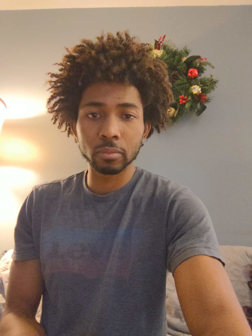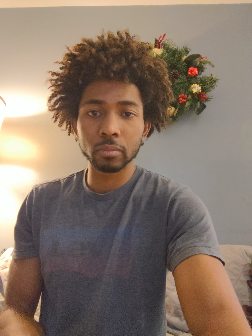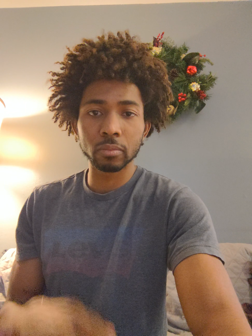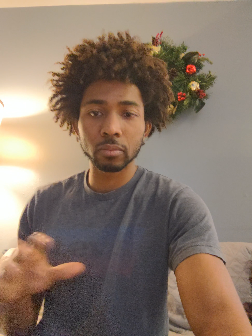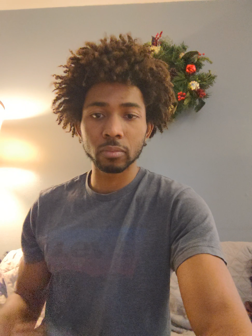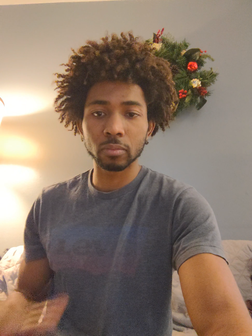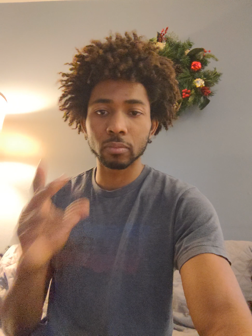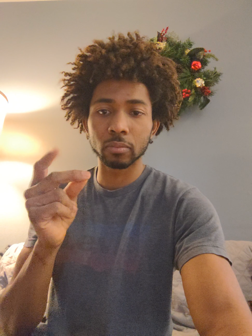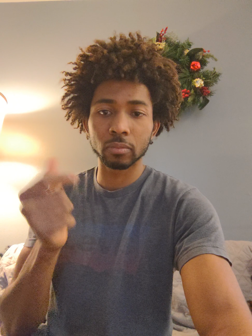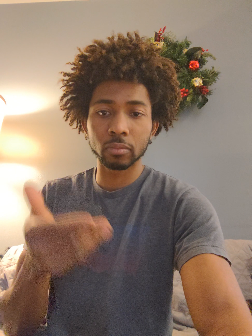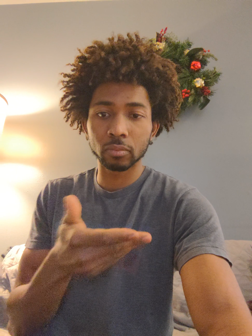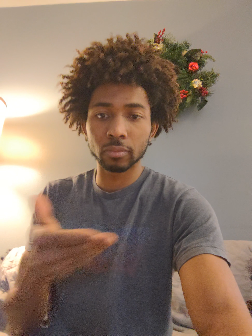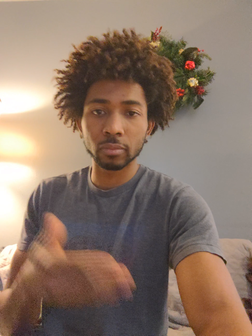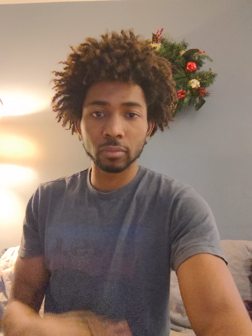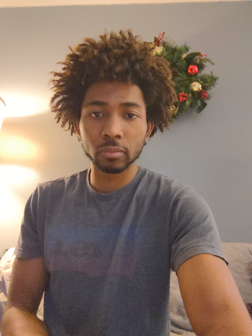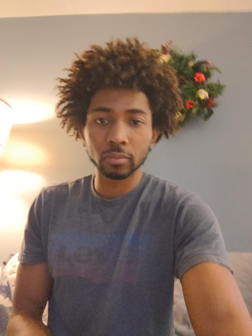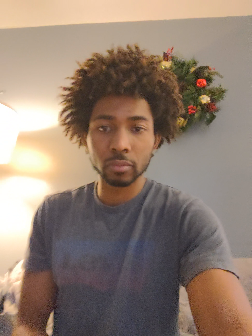puppy